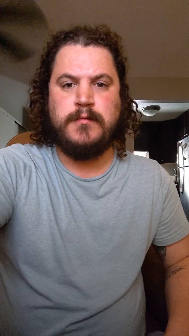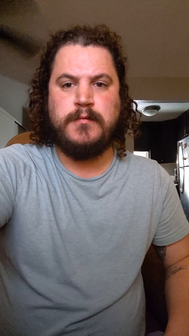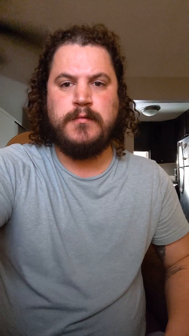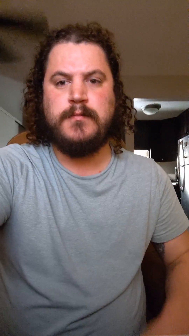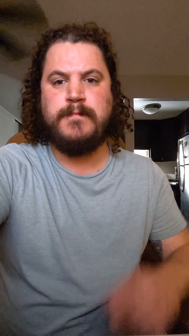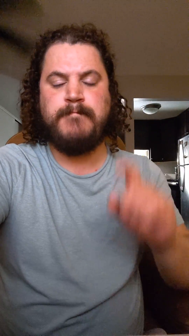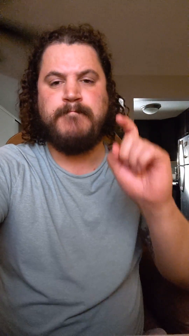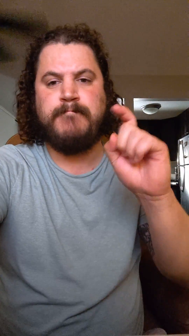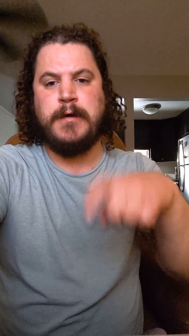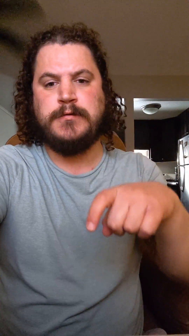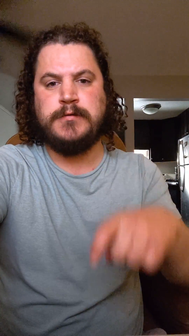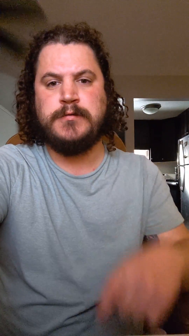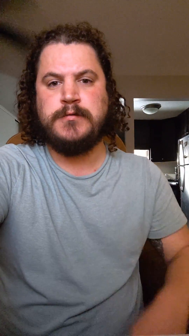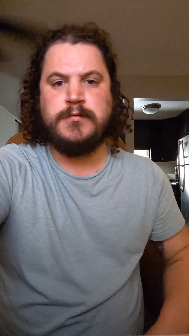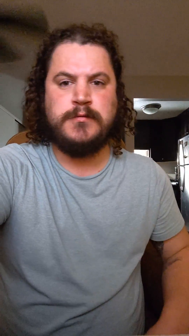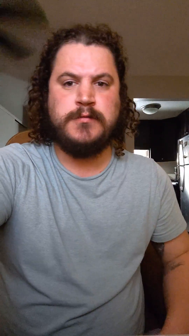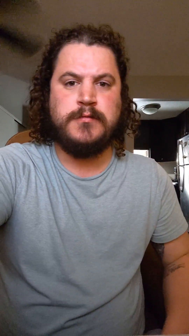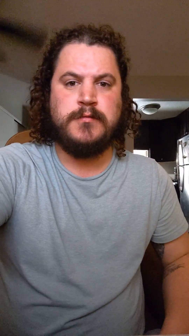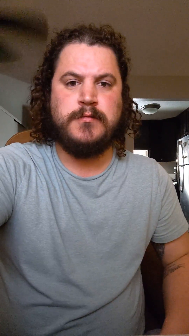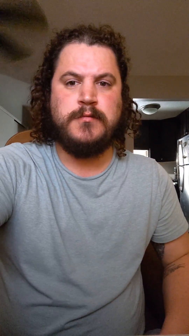must